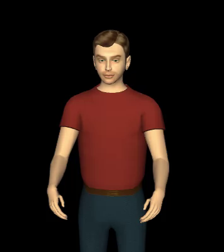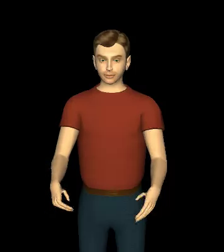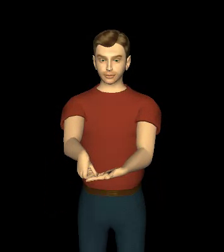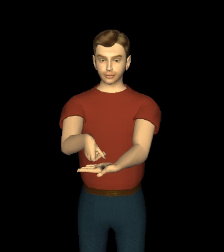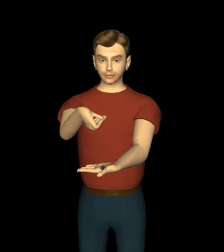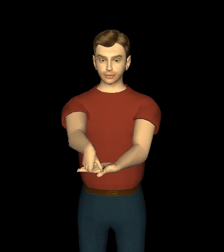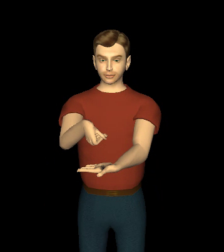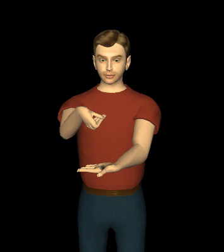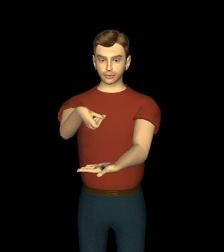حساء